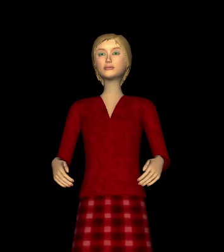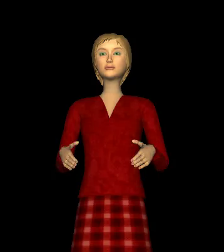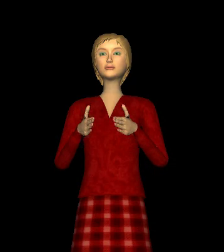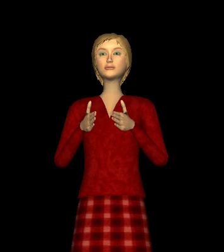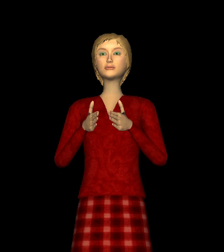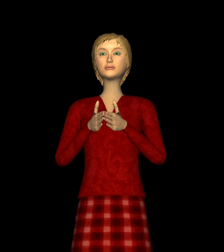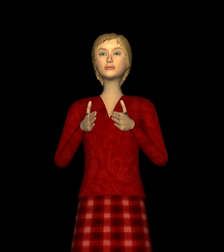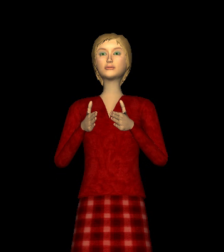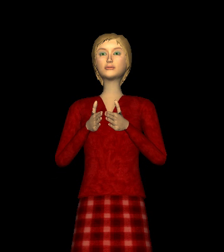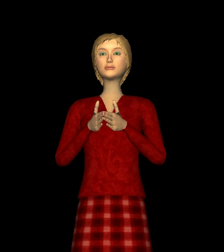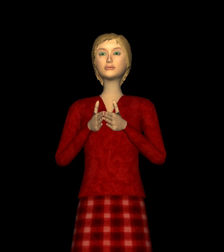يطلب